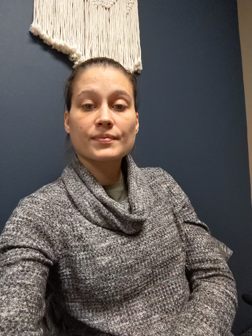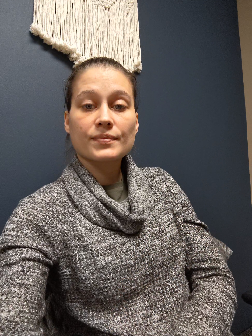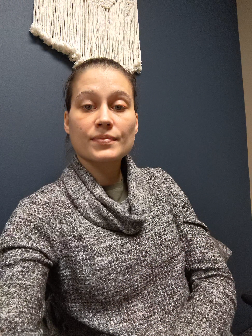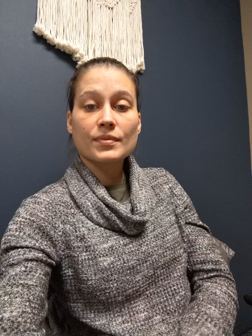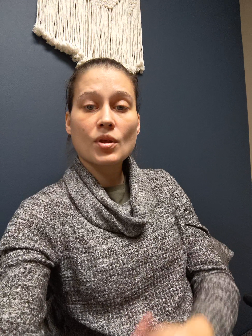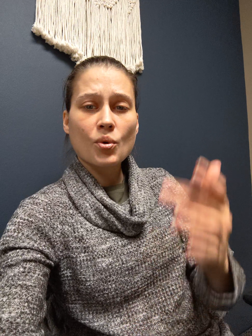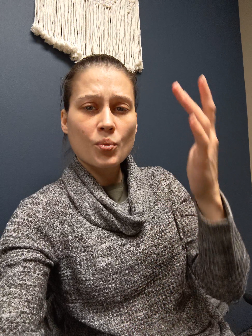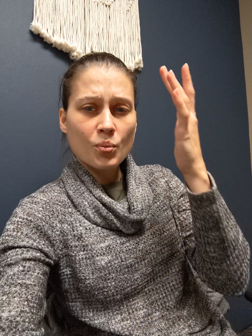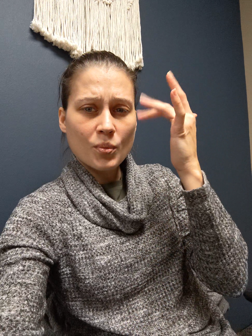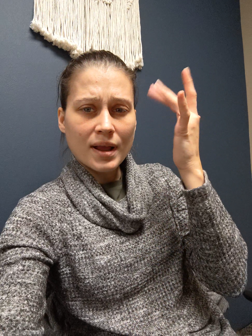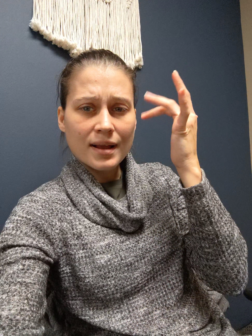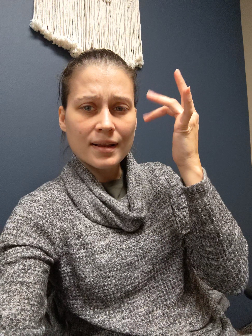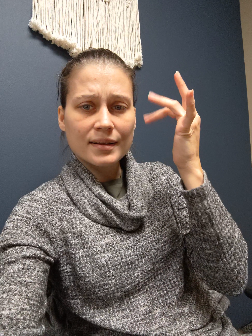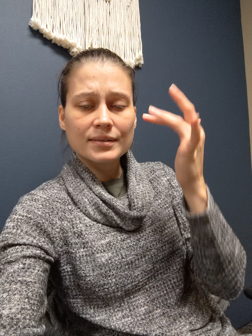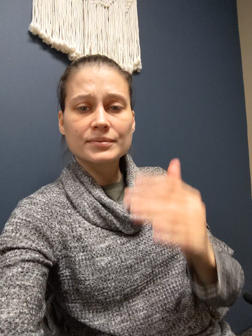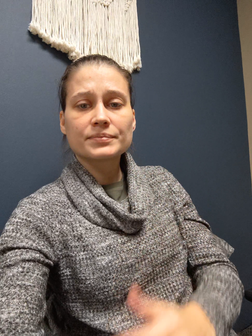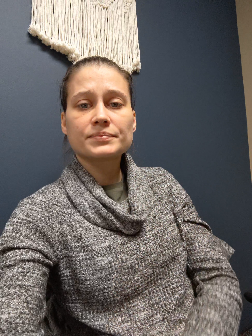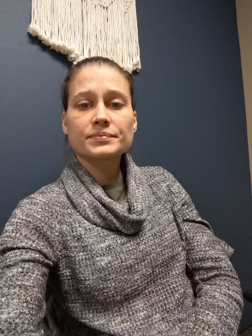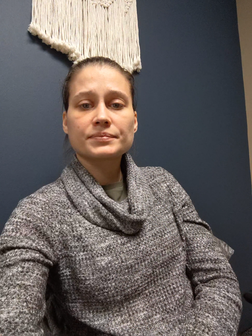why